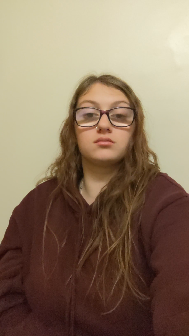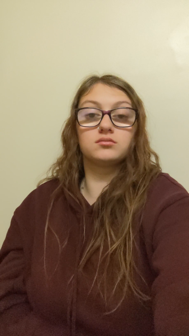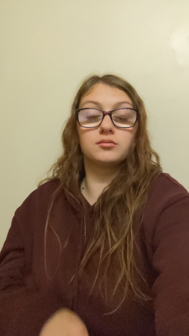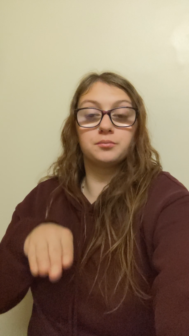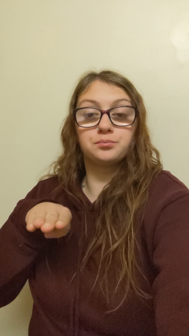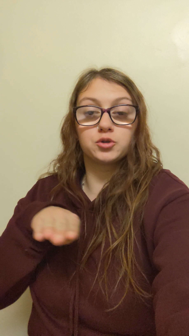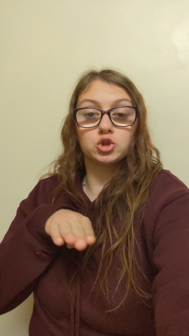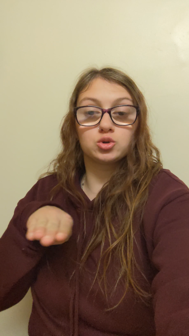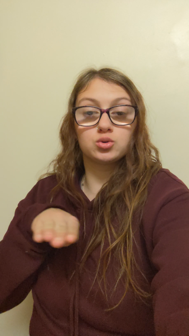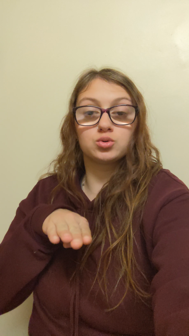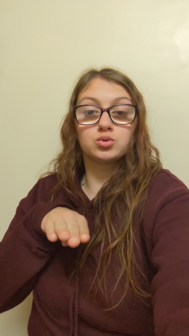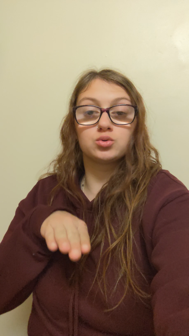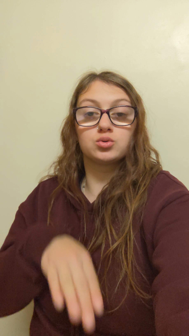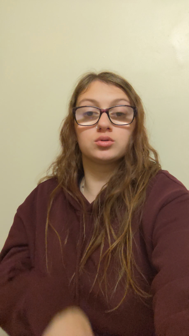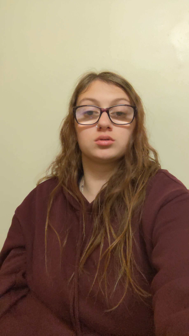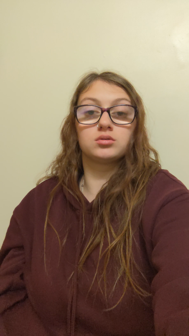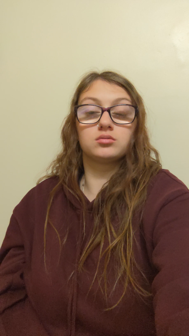boots